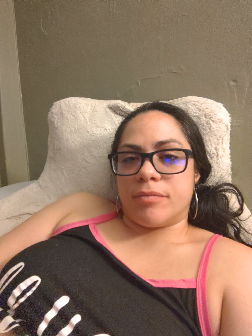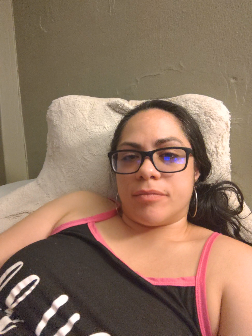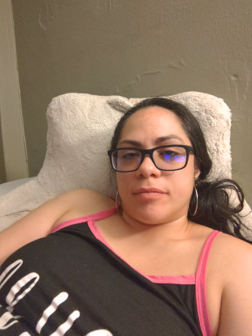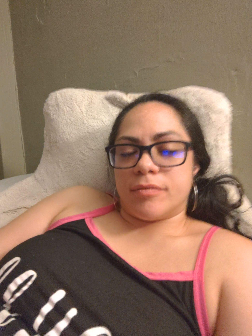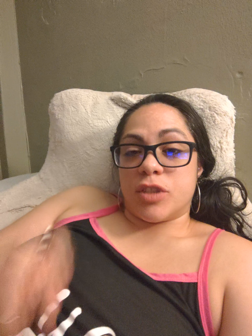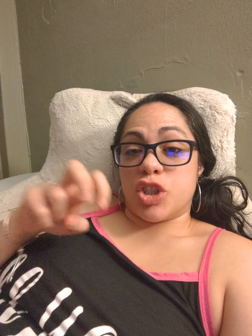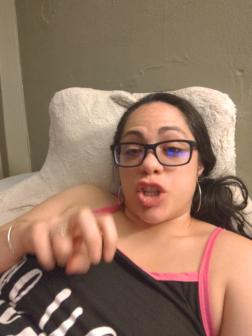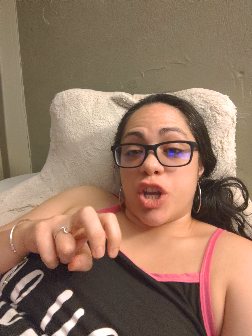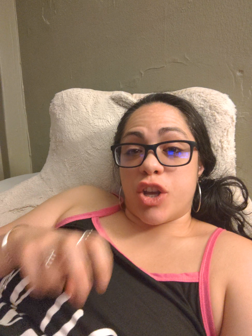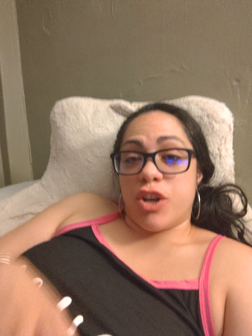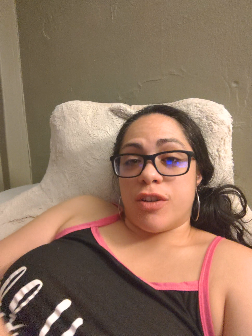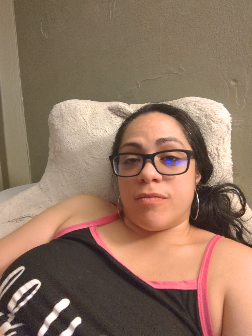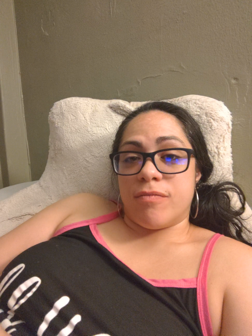chair